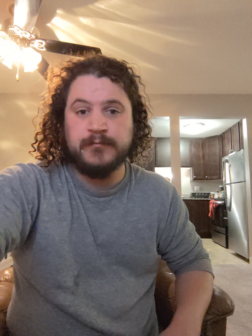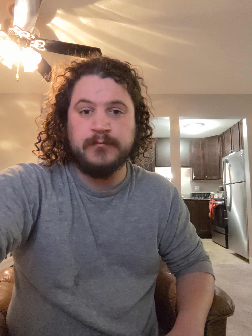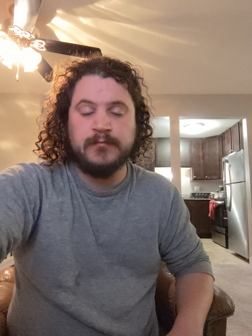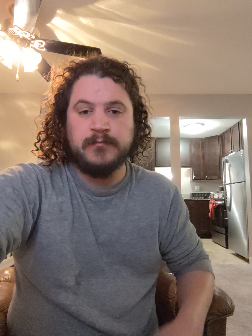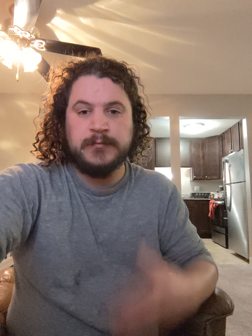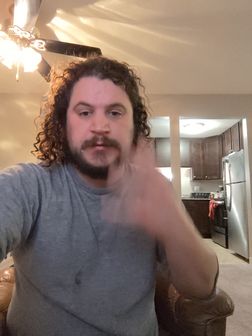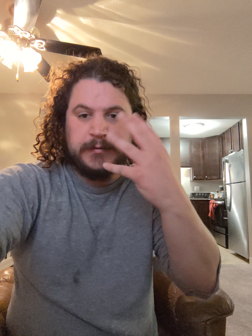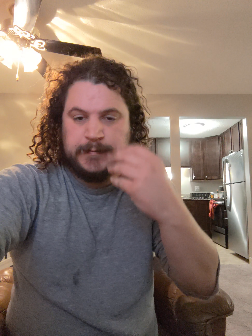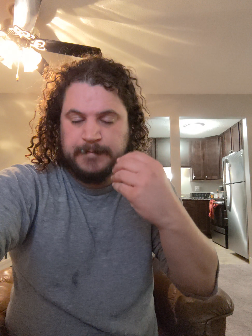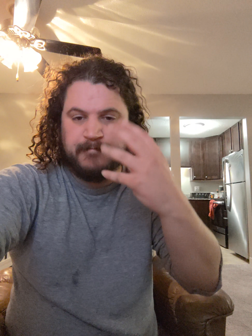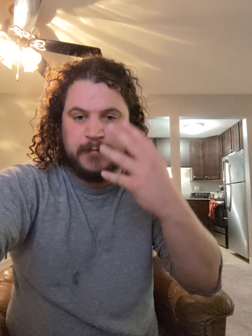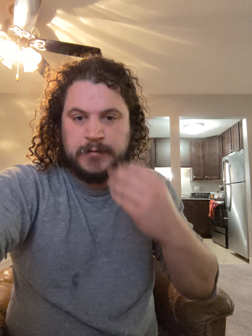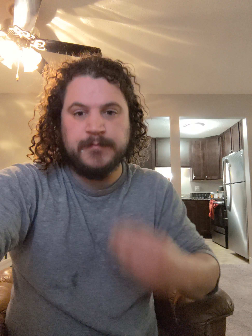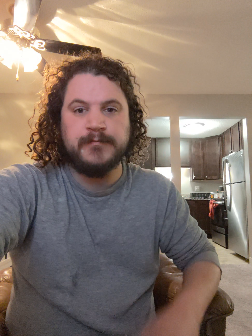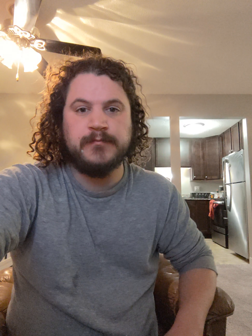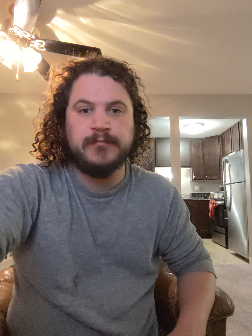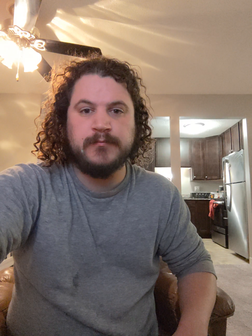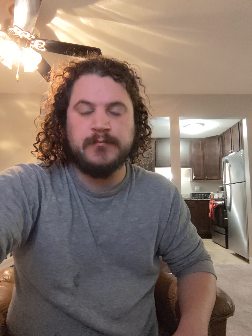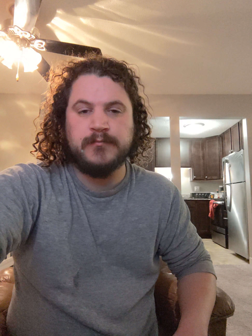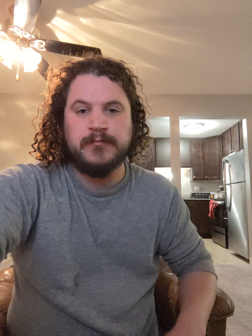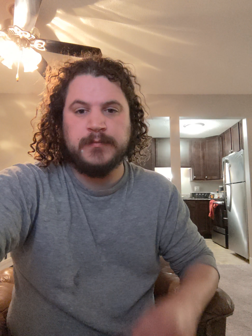sleepy